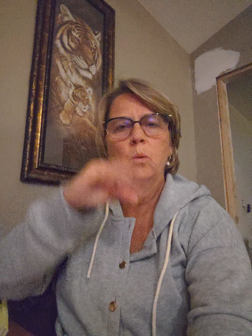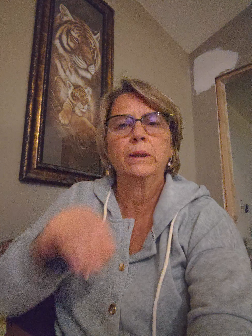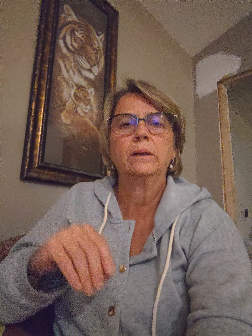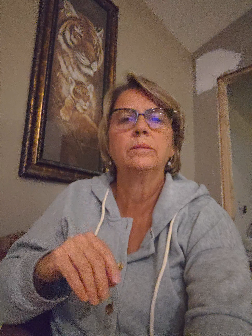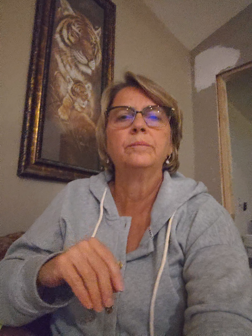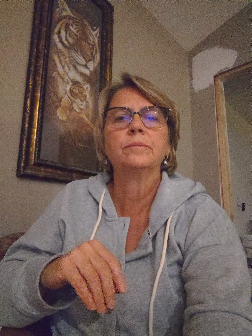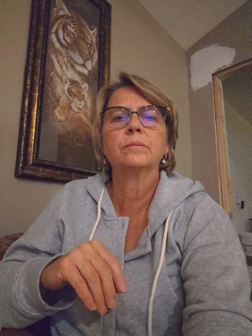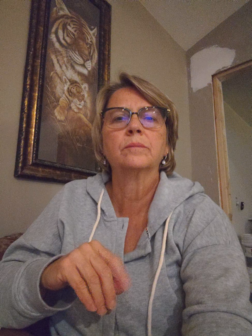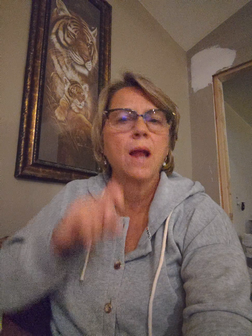story